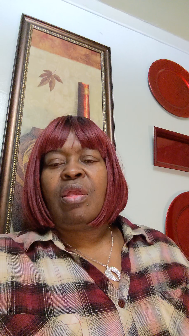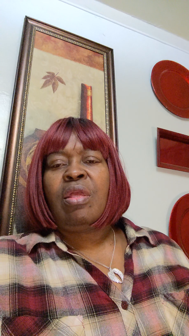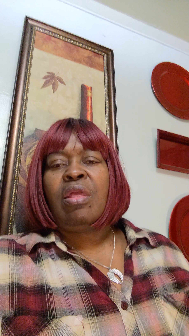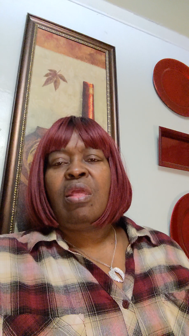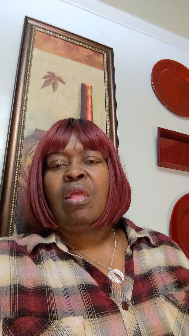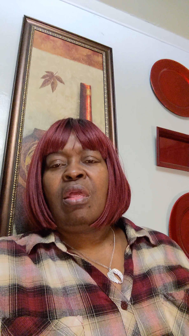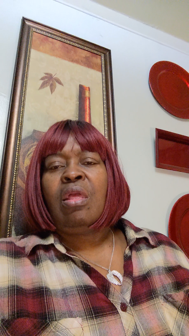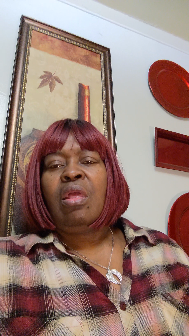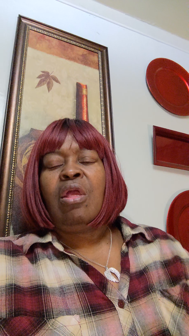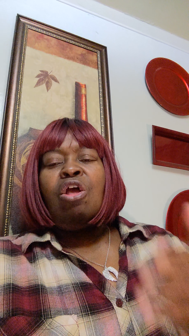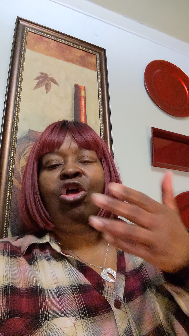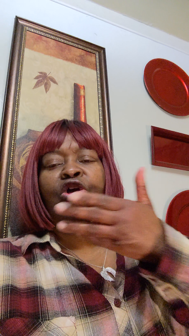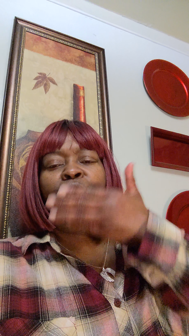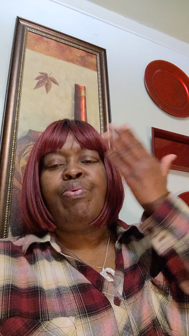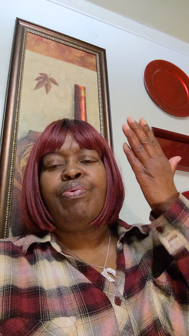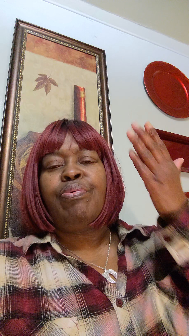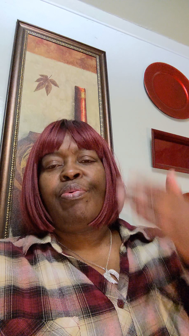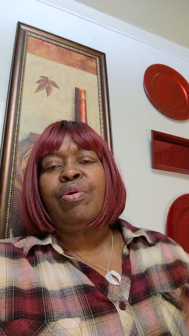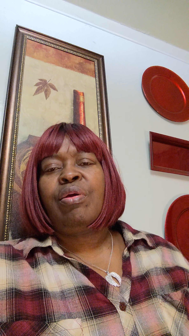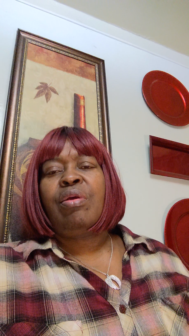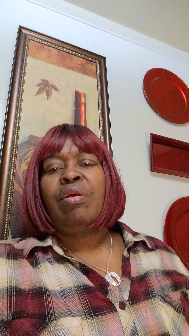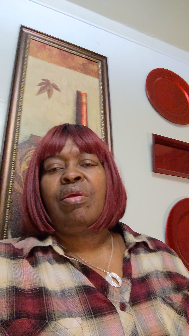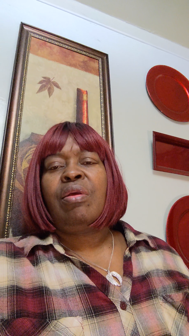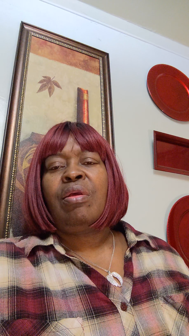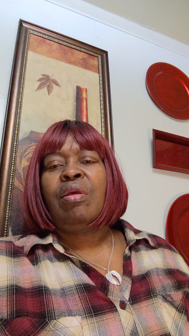all gone